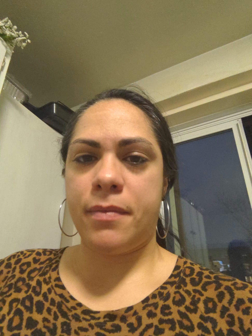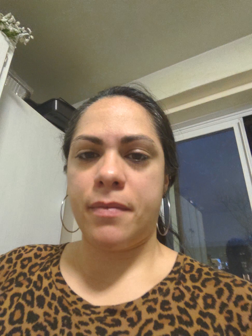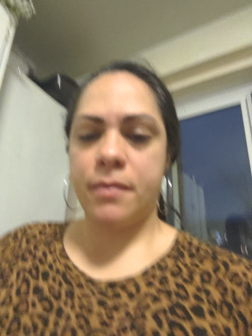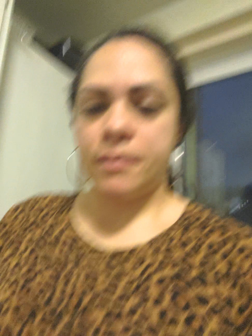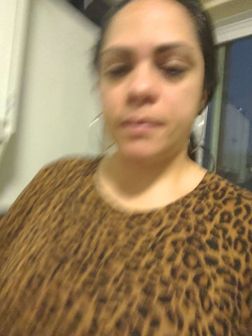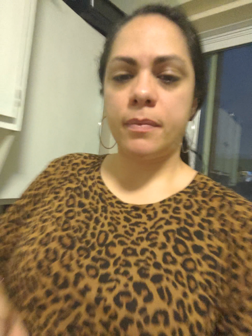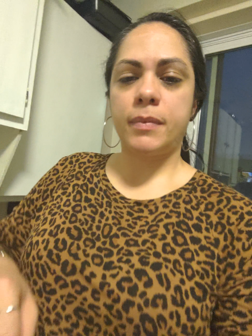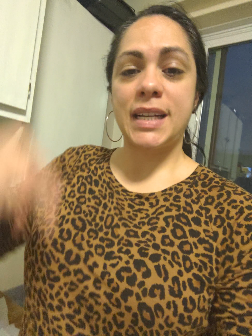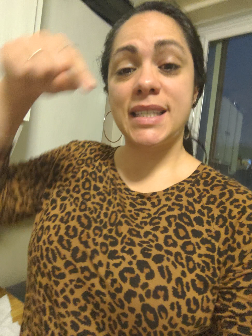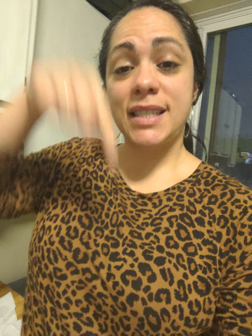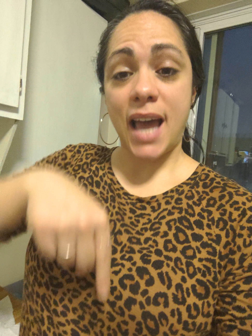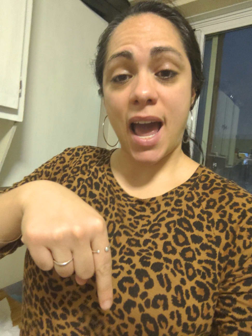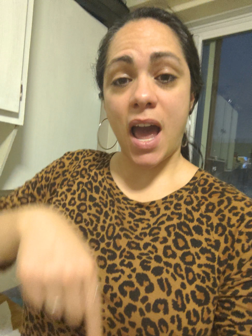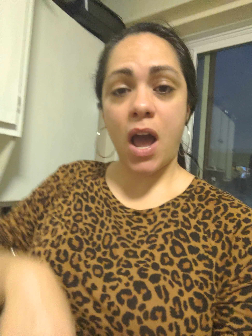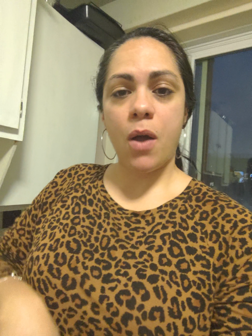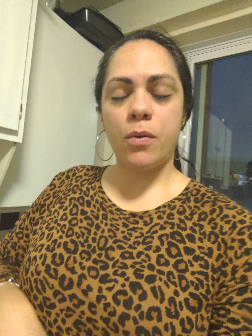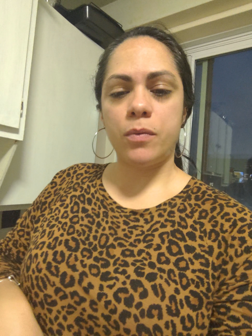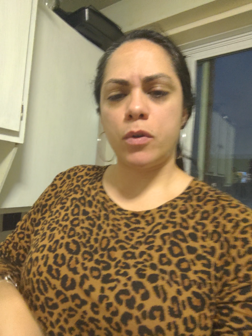down